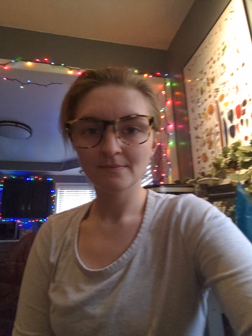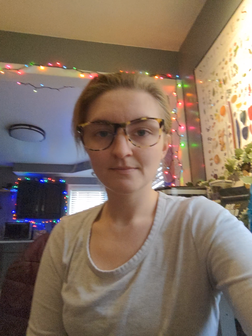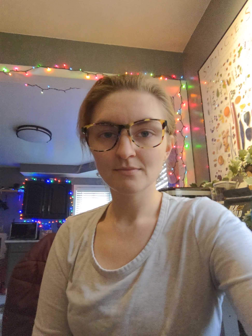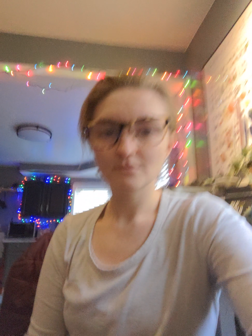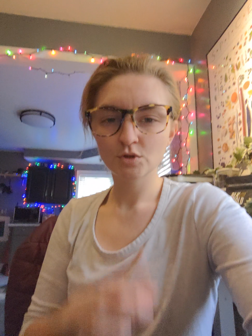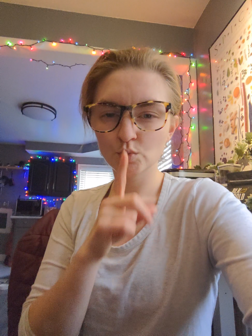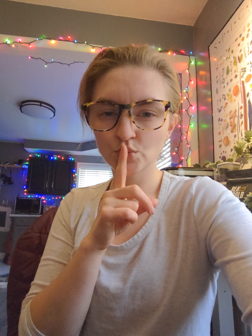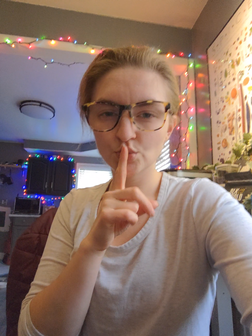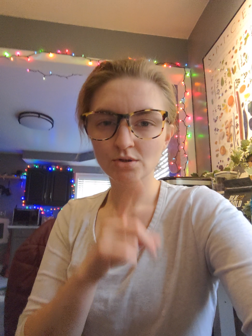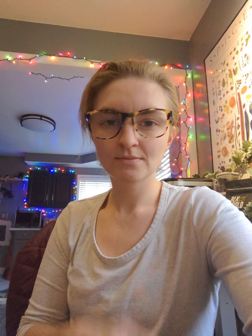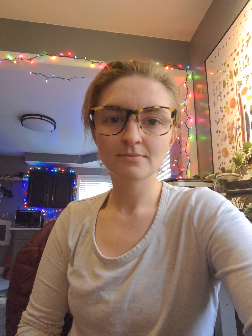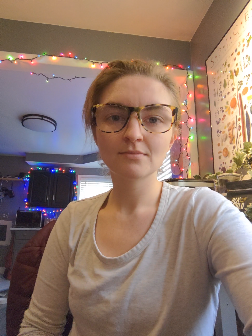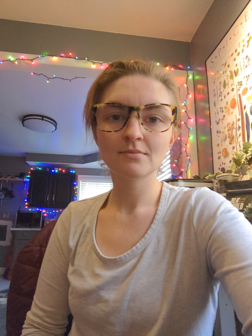shhh